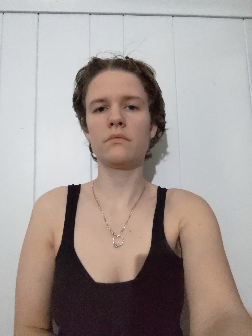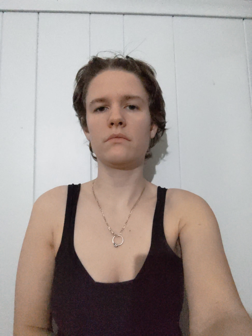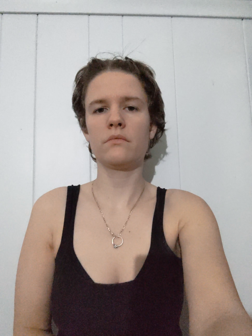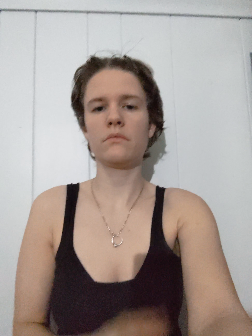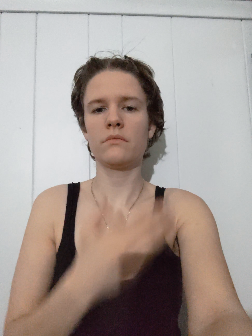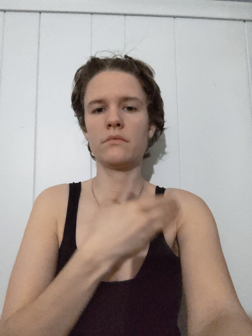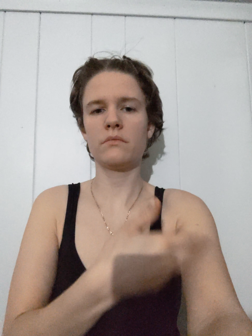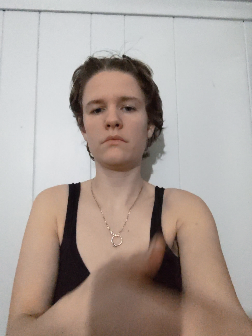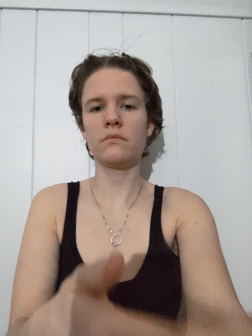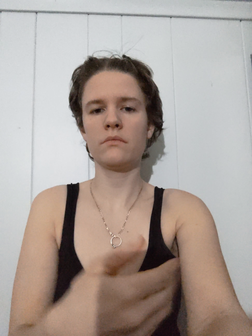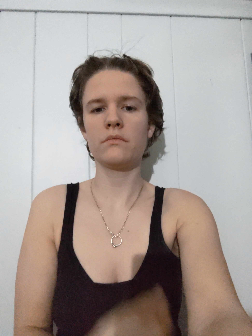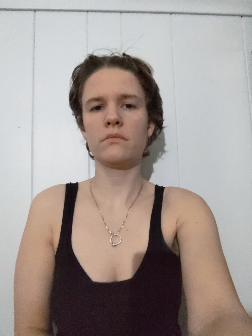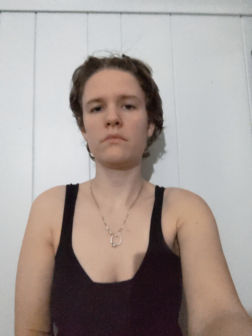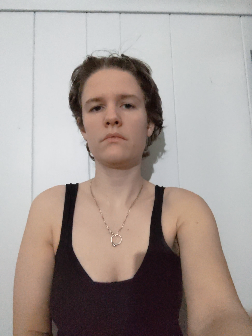arm